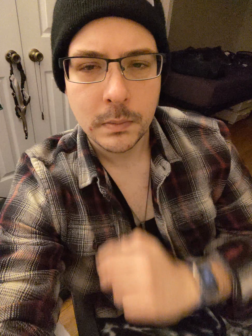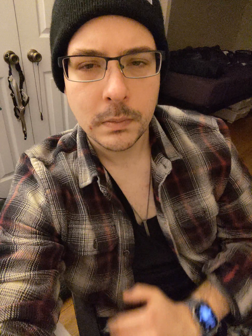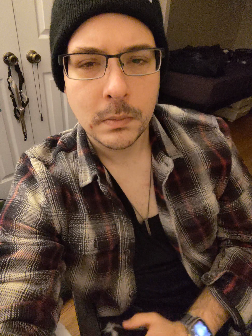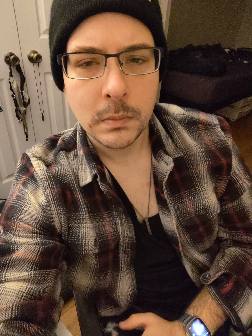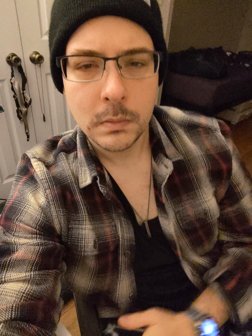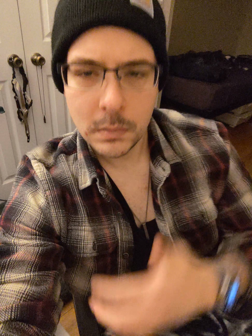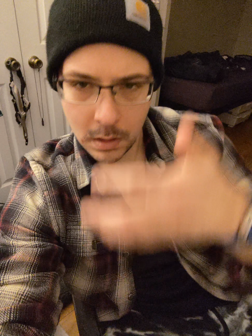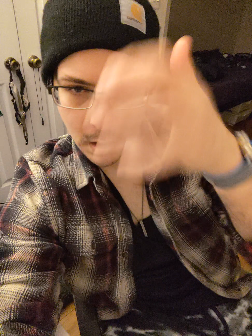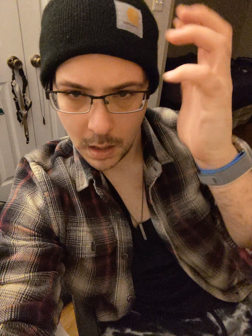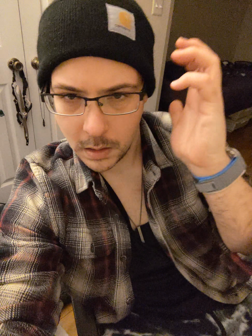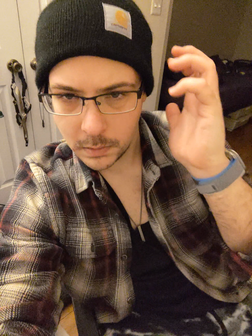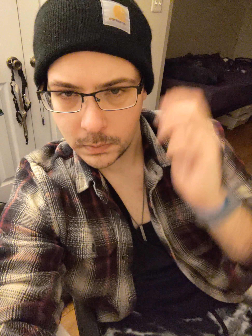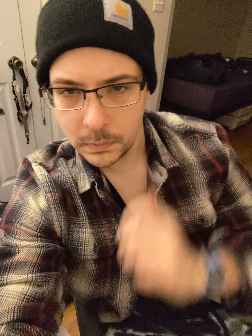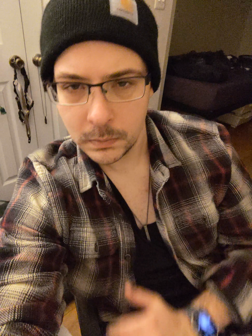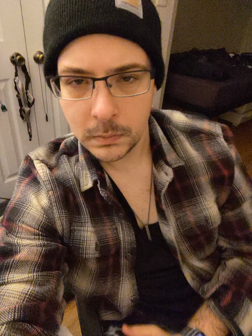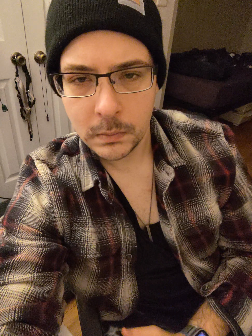lion